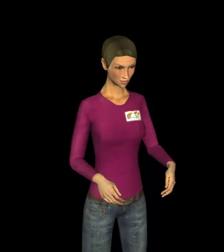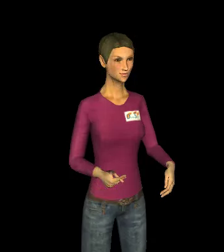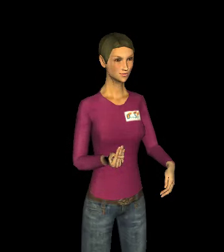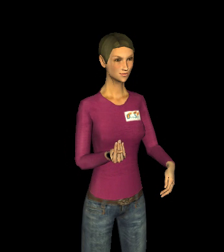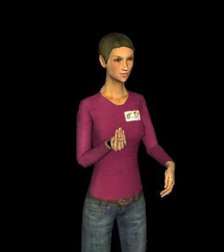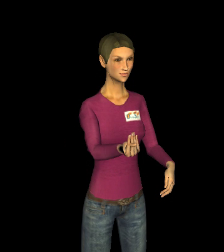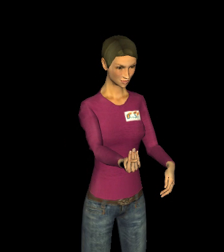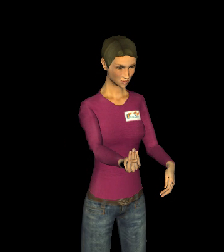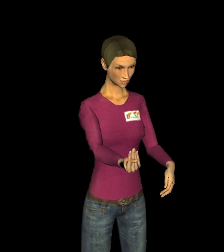يعطي